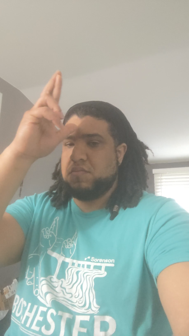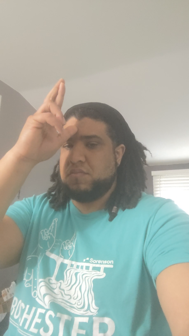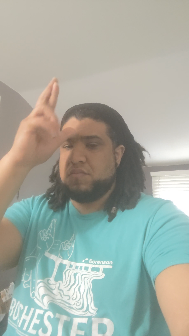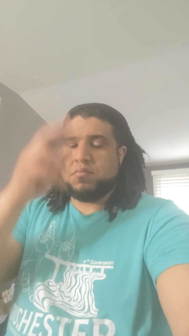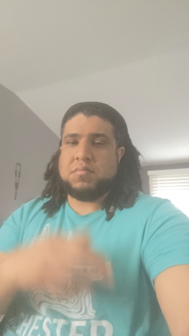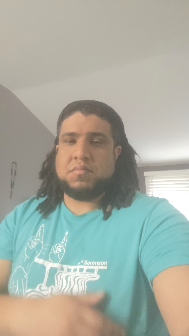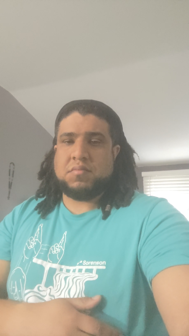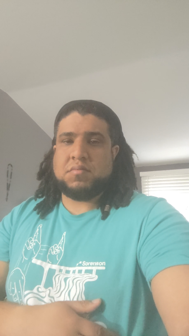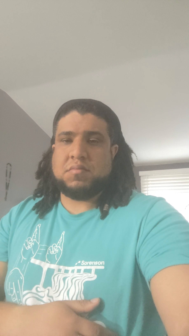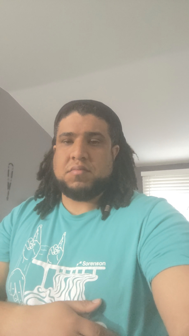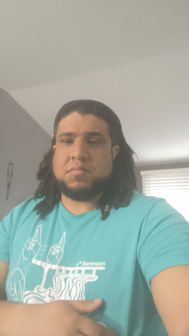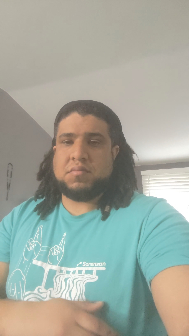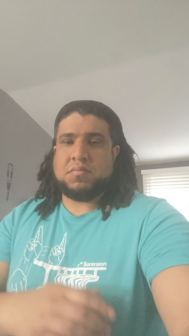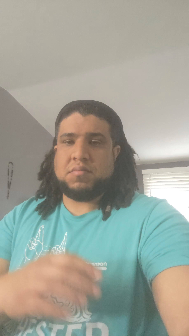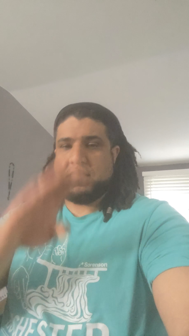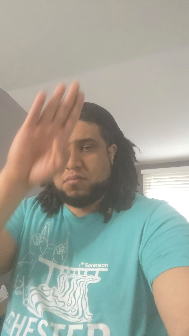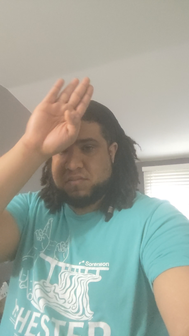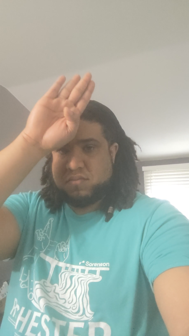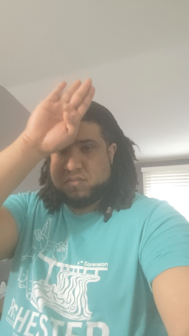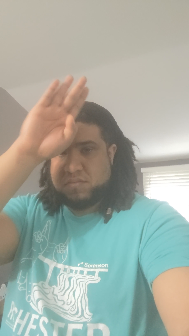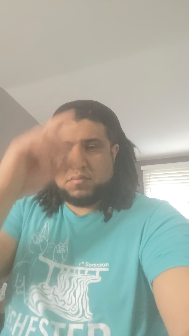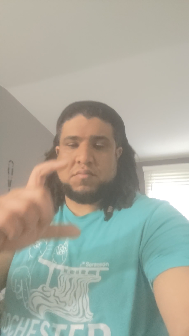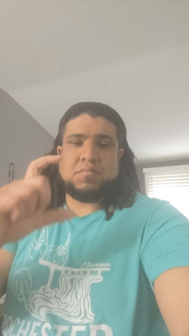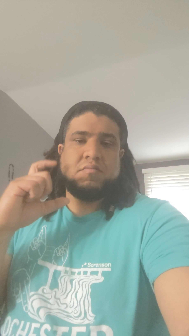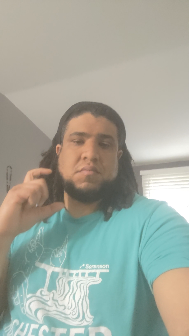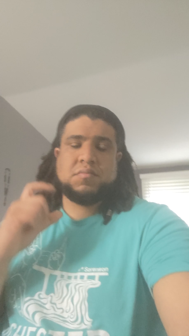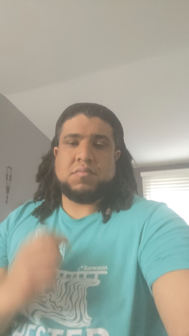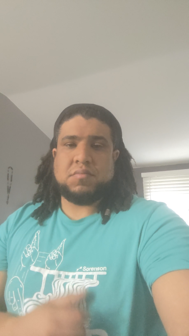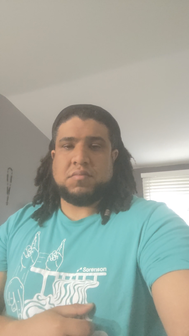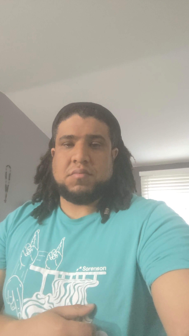fire truck